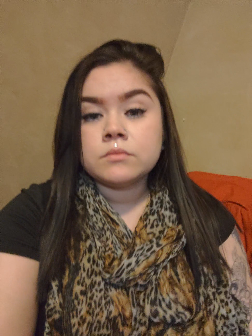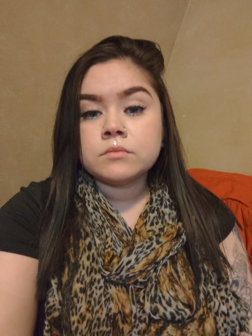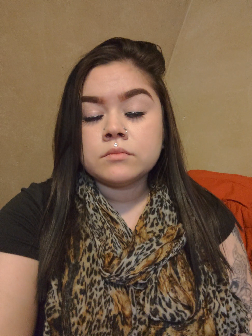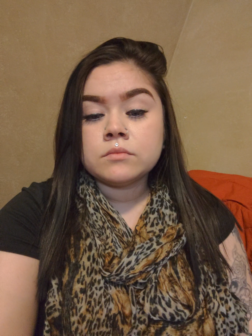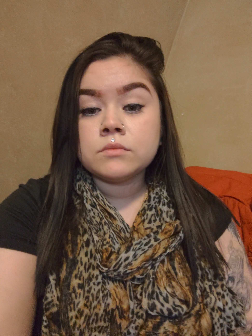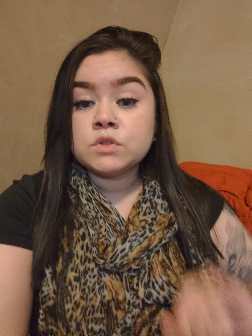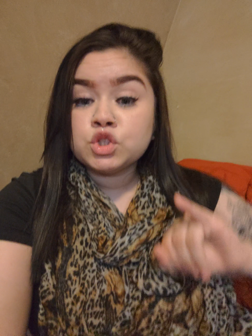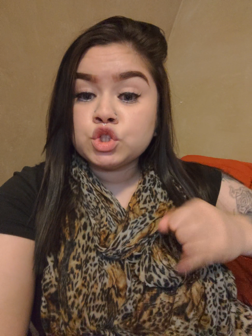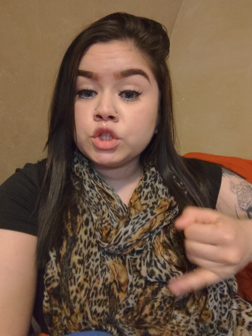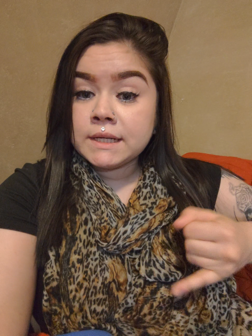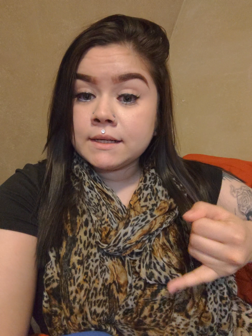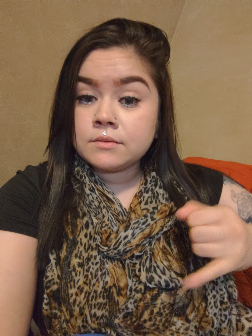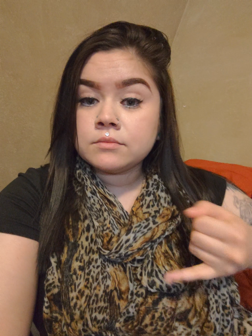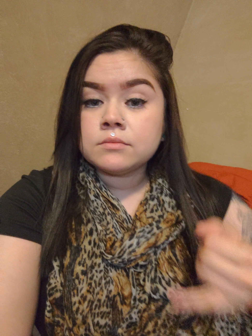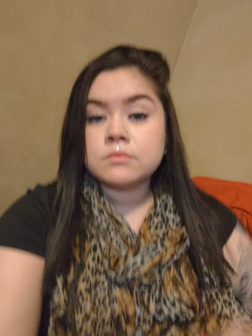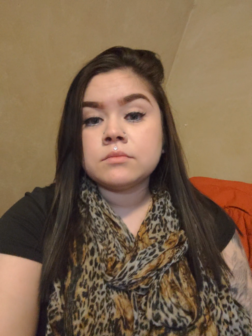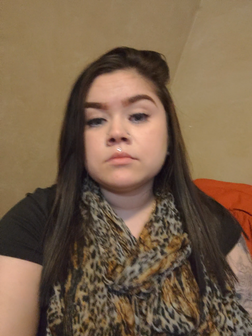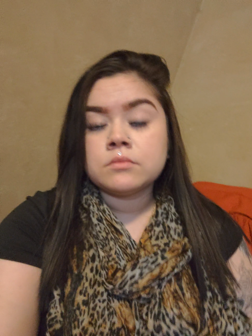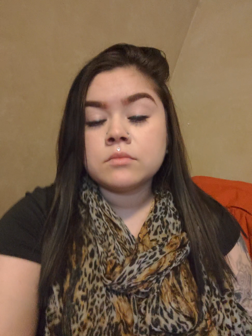jeans